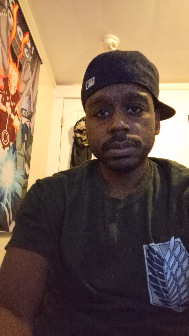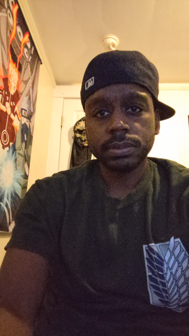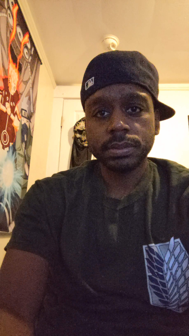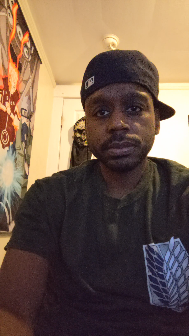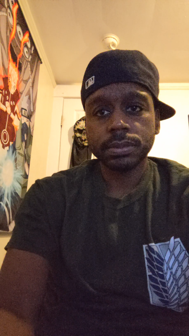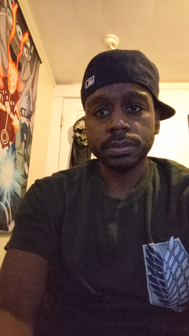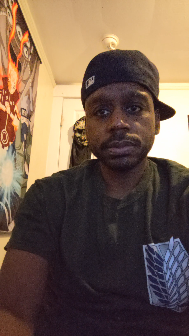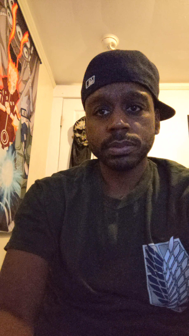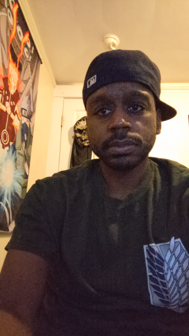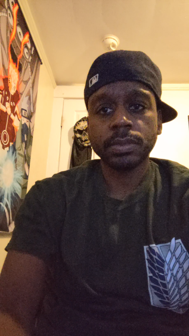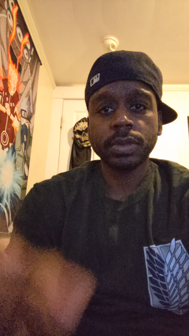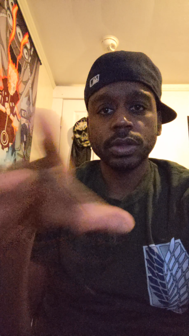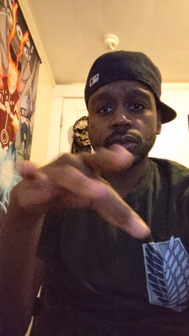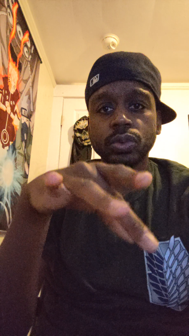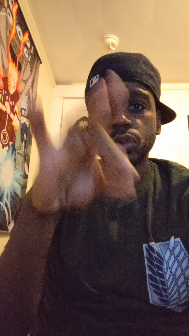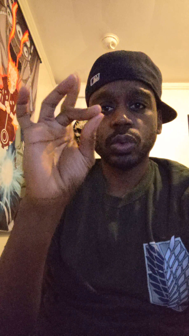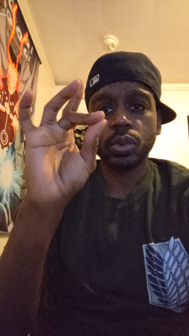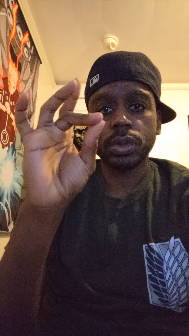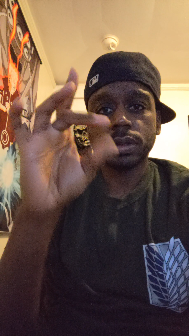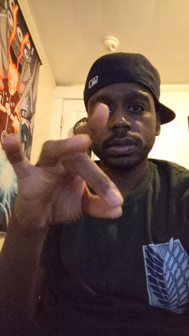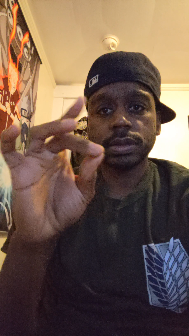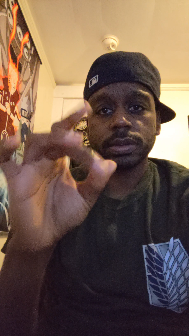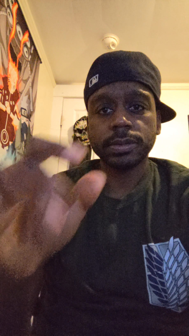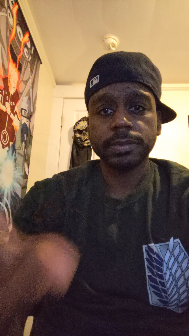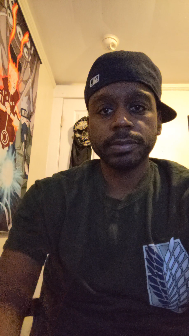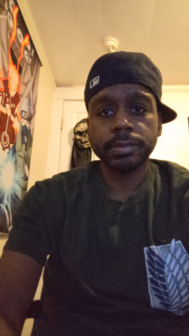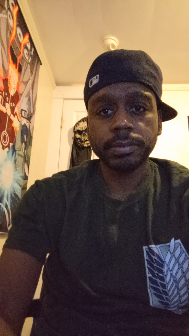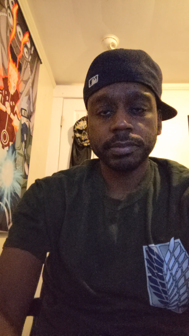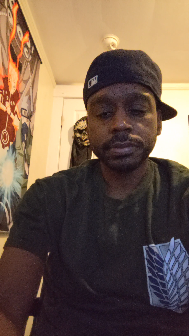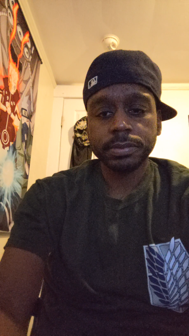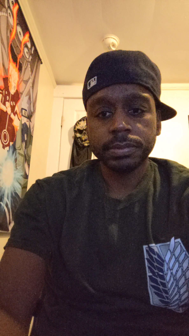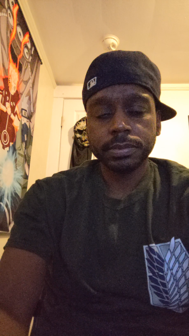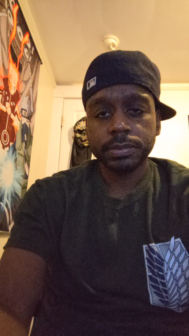choose